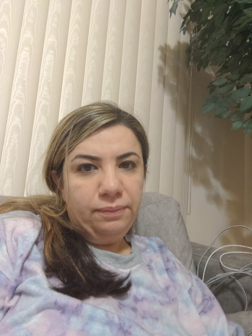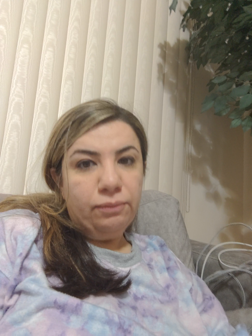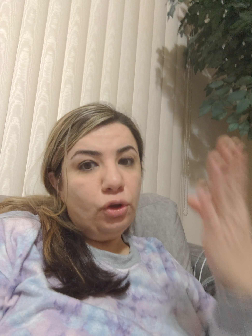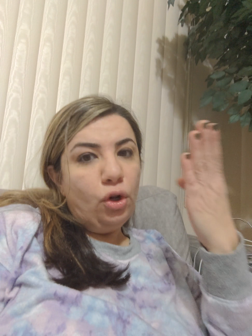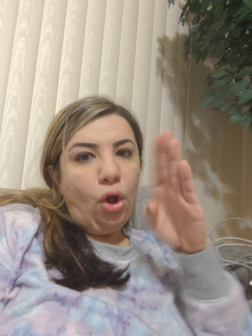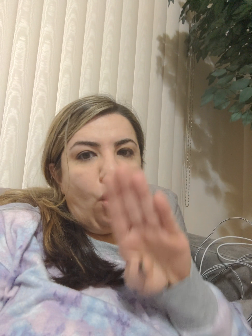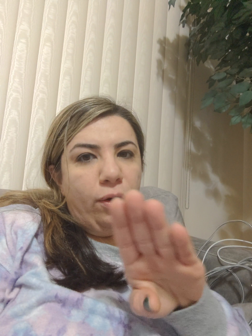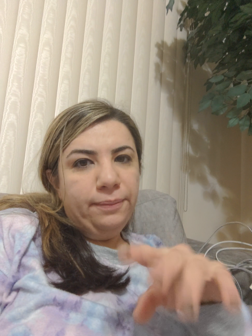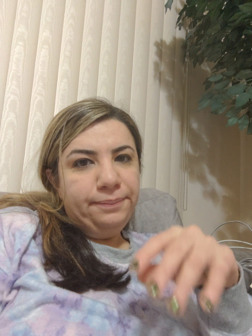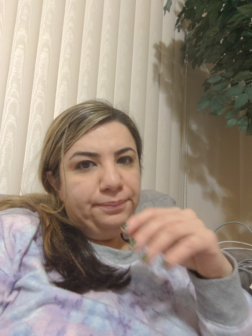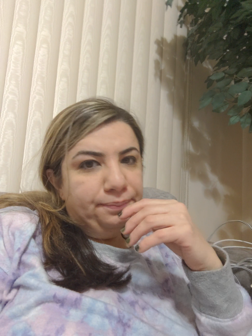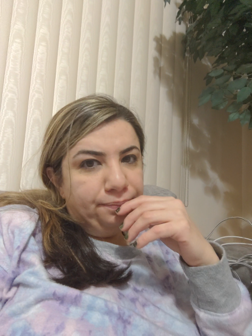close